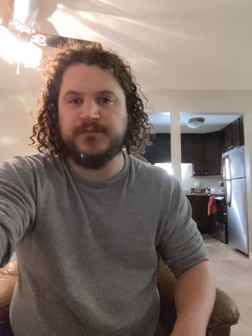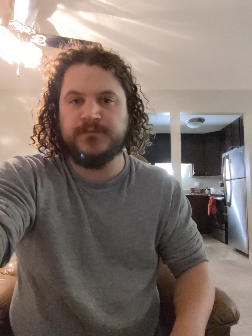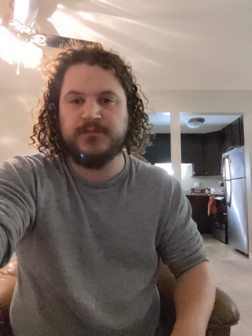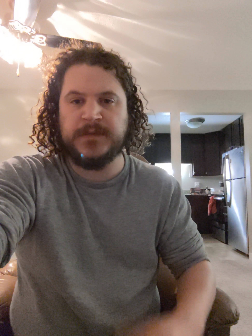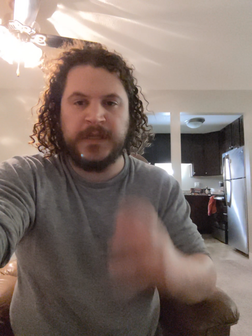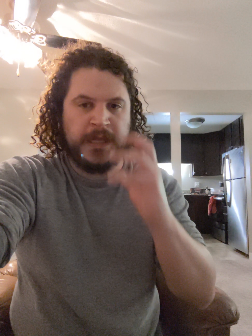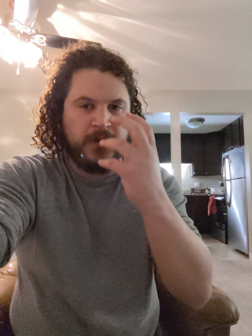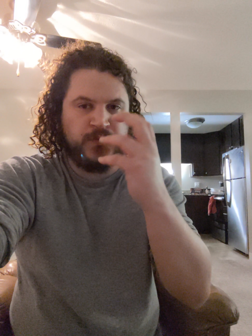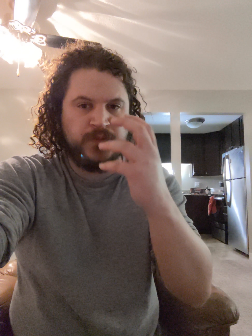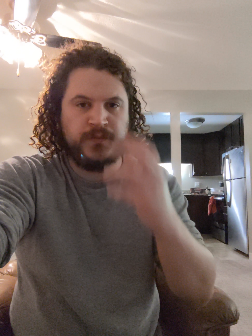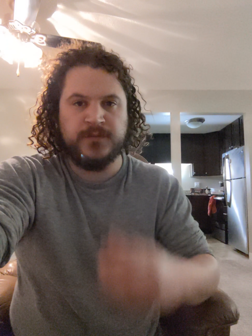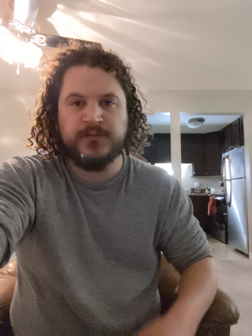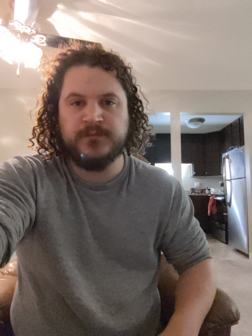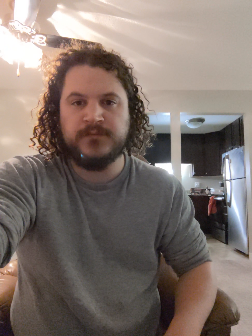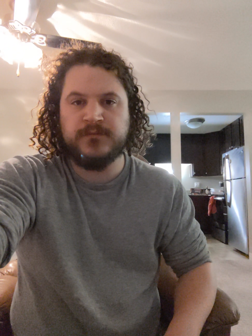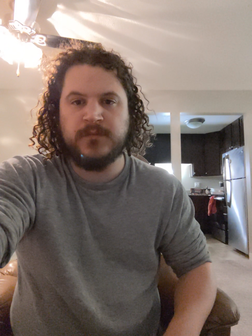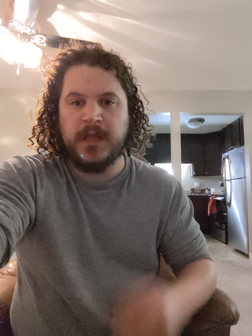clown